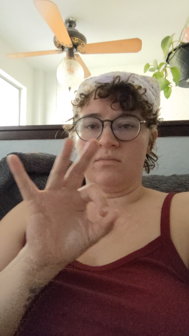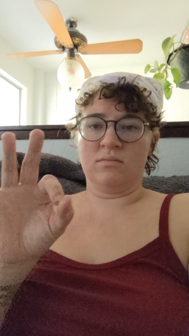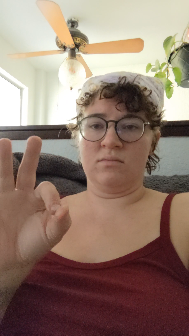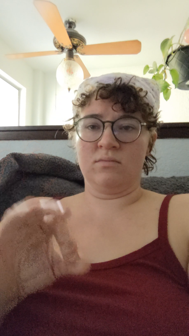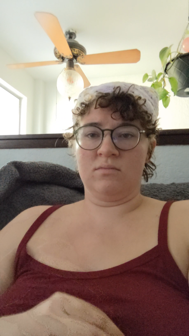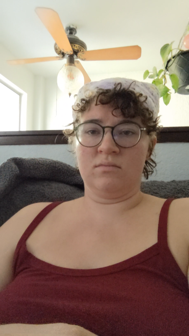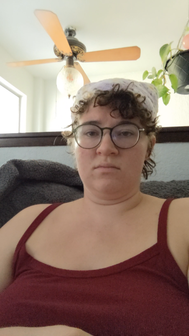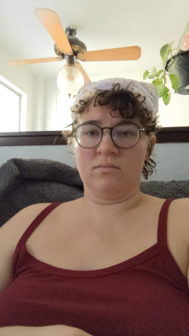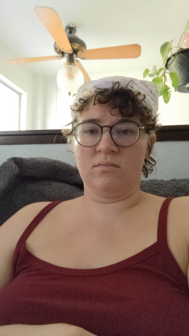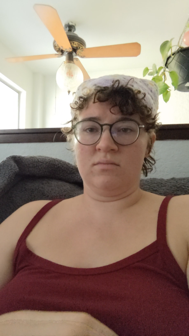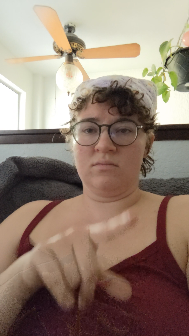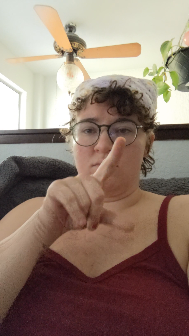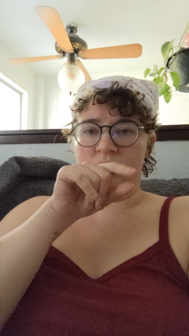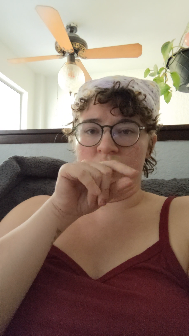chicken